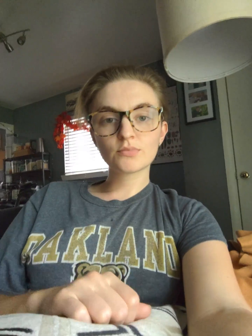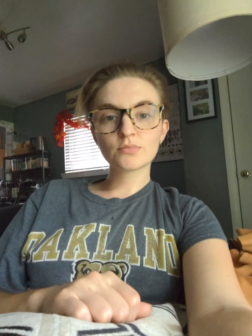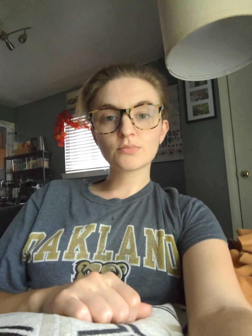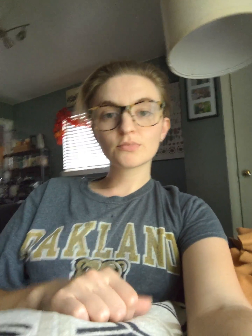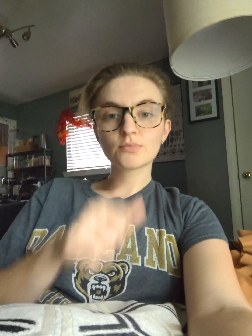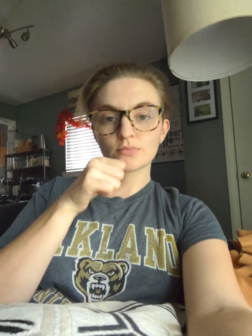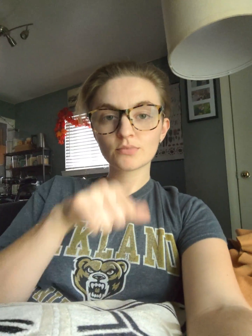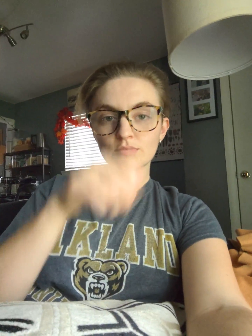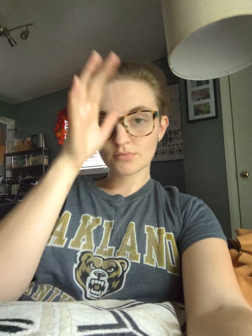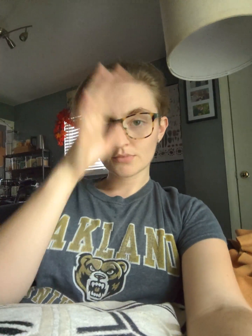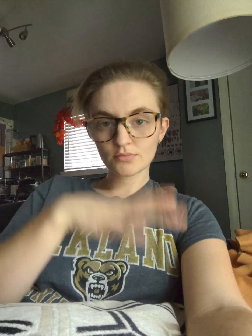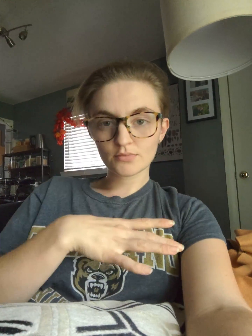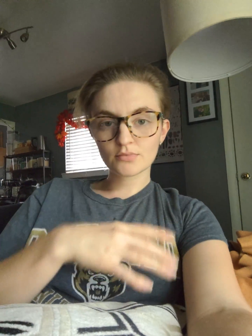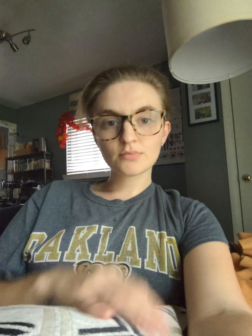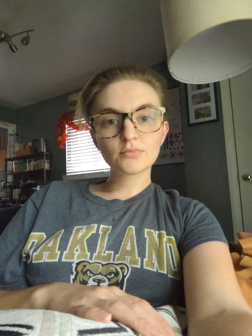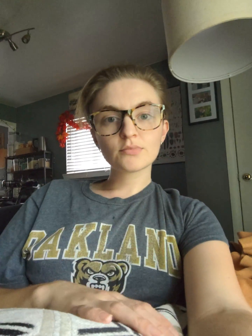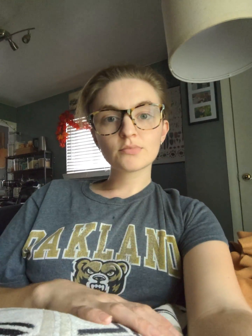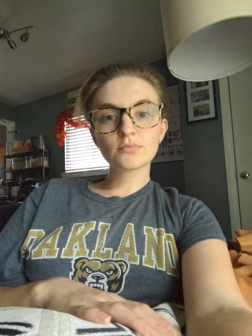mailman